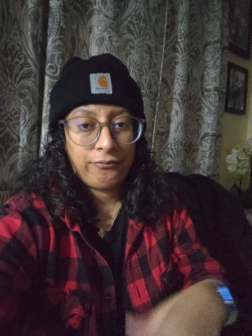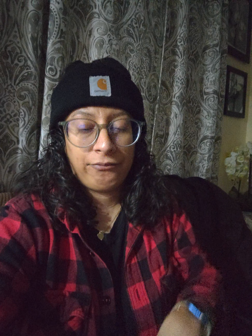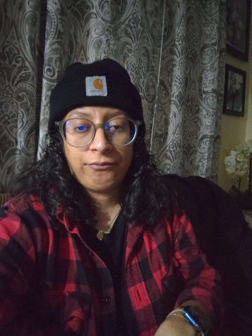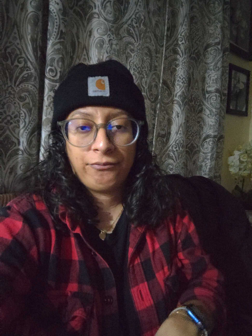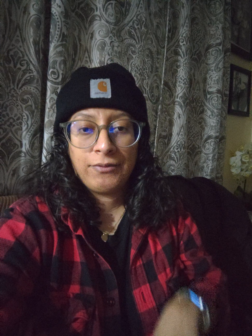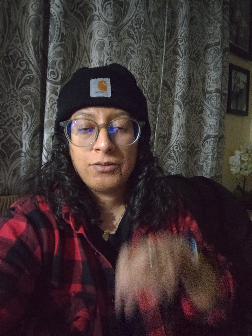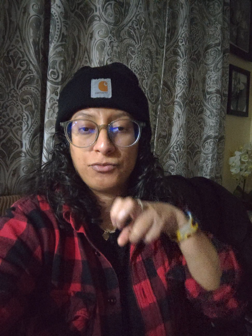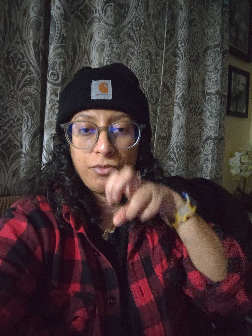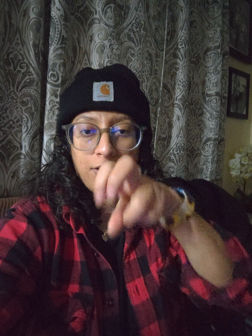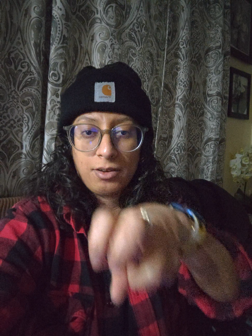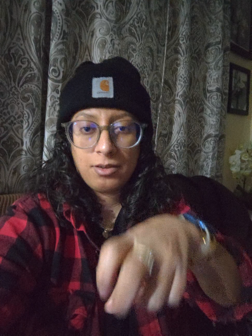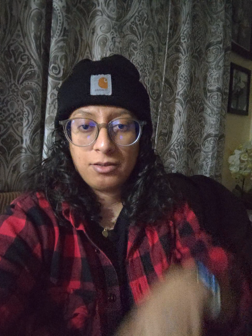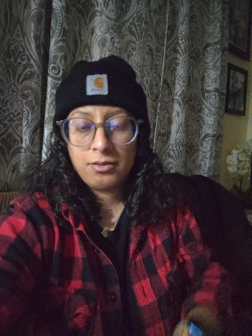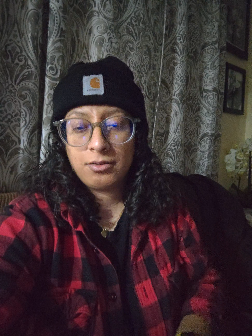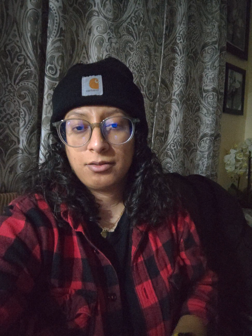ride